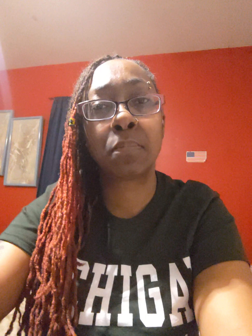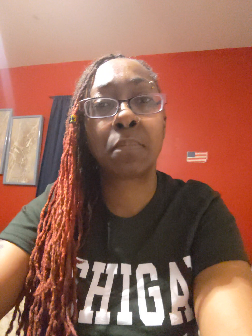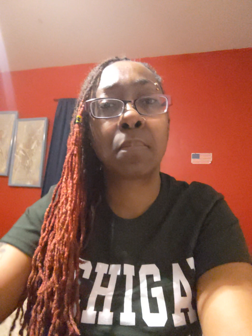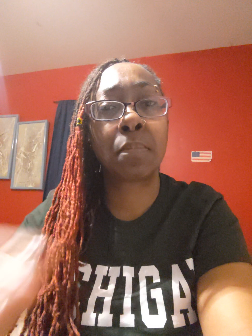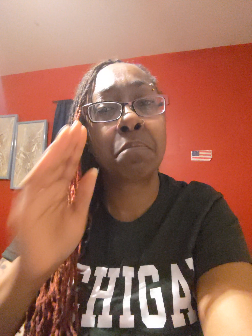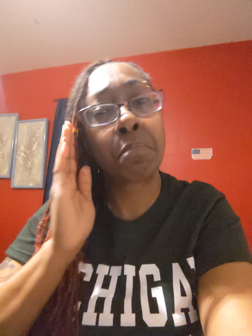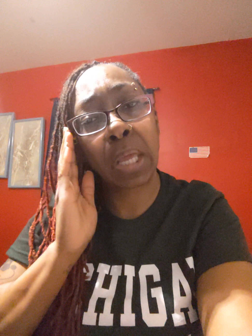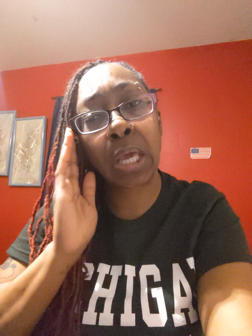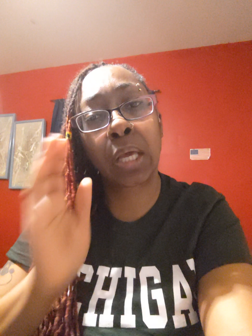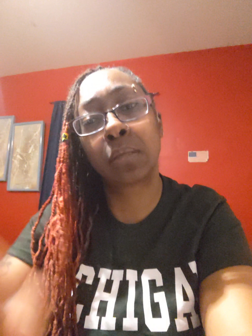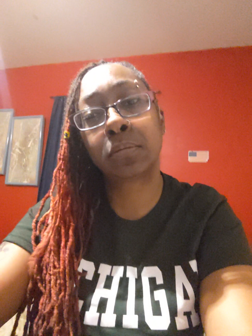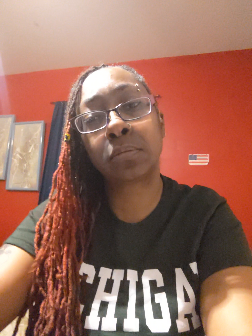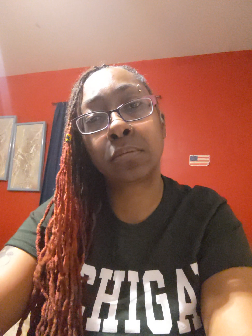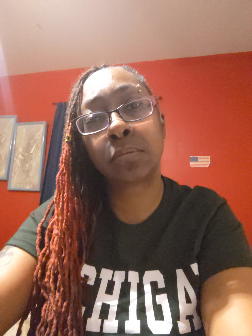bed